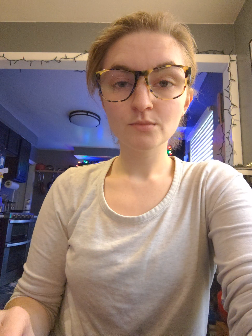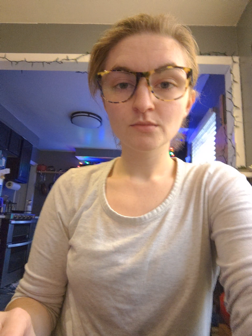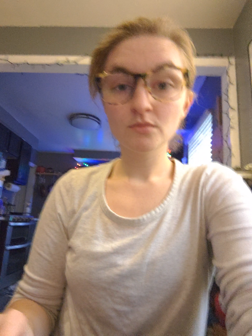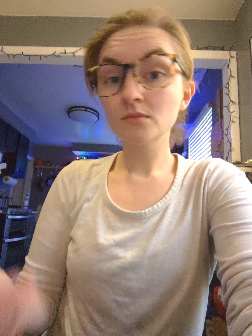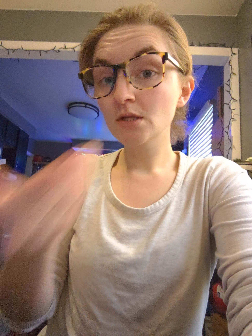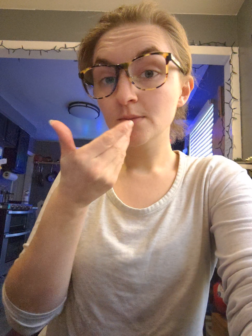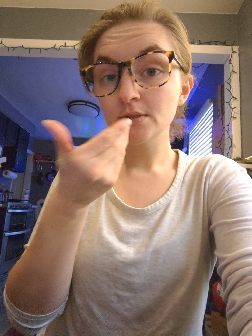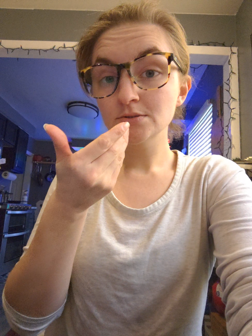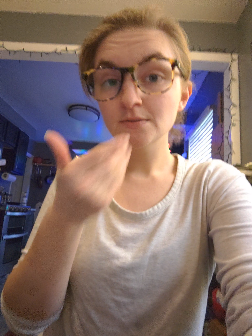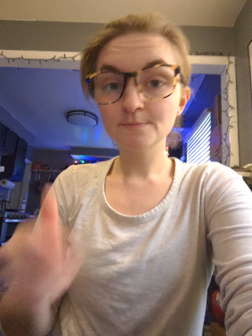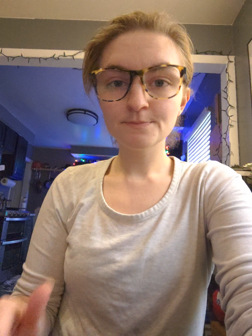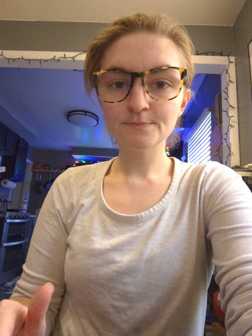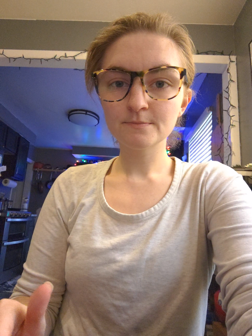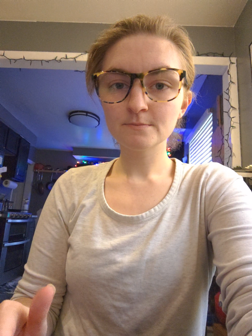pizza